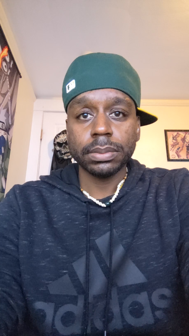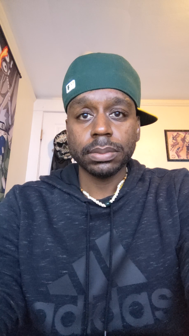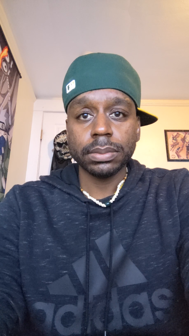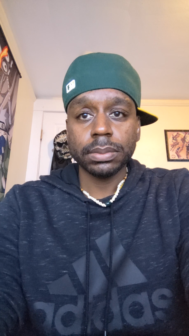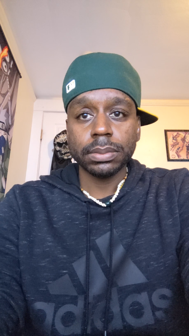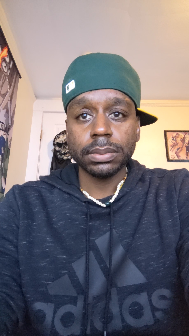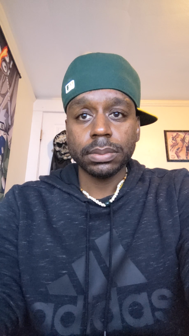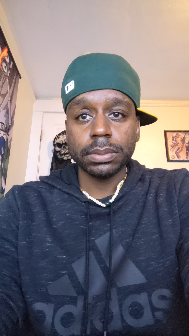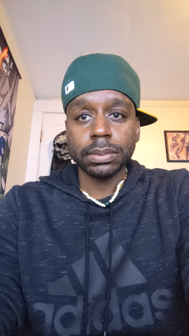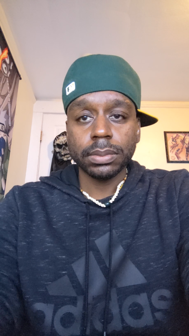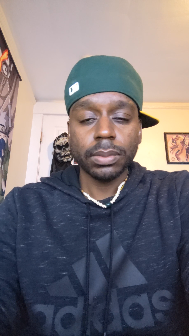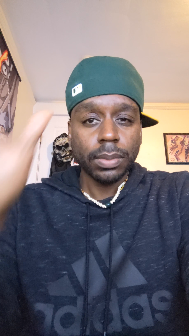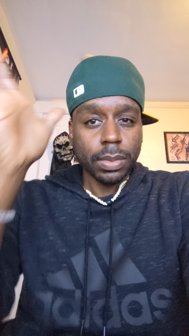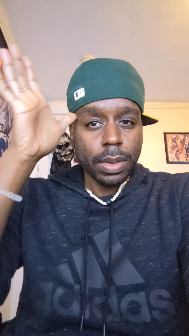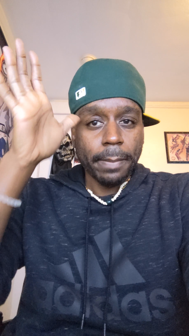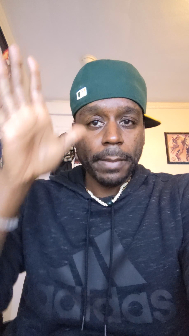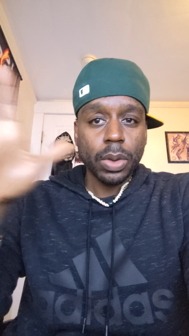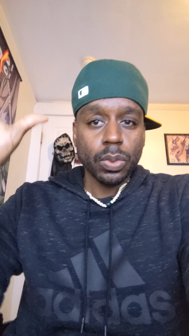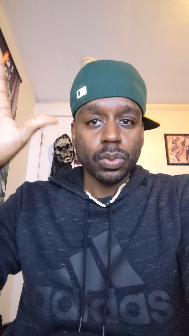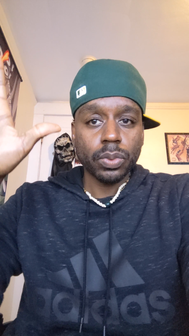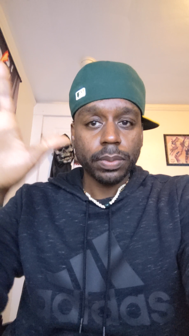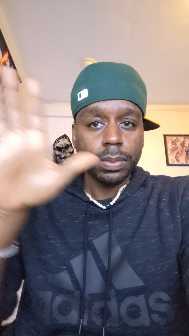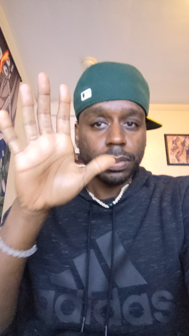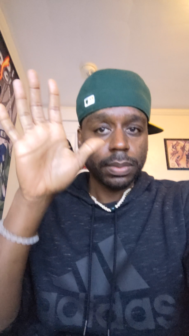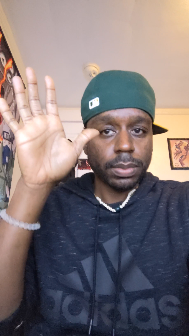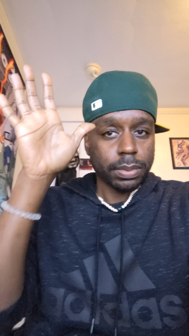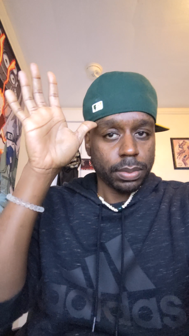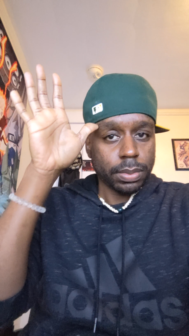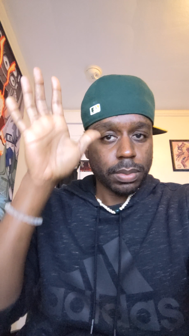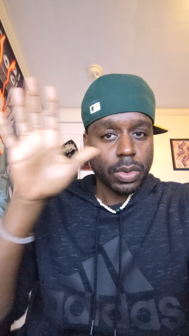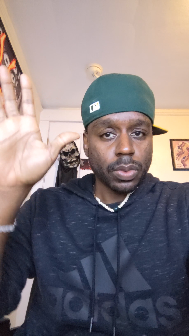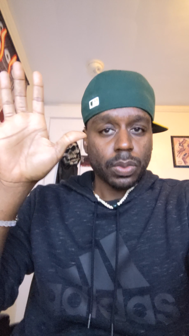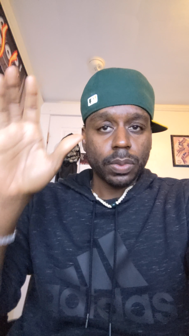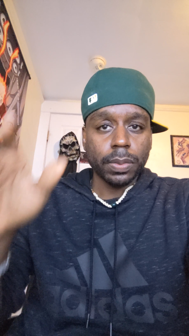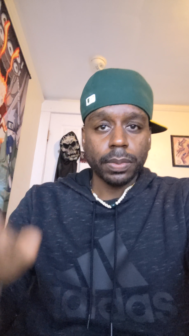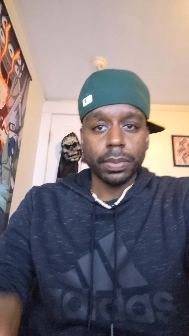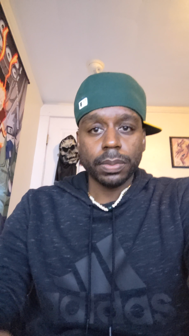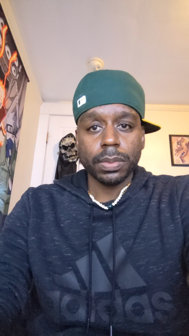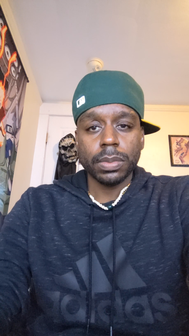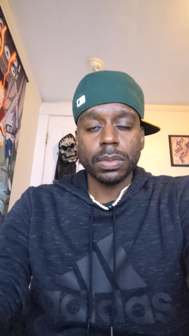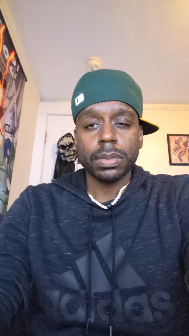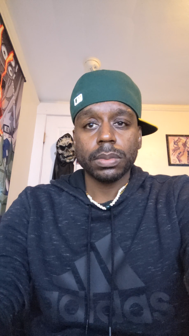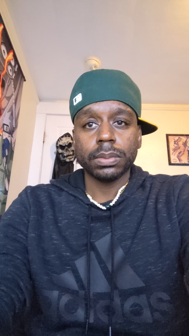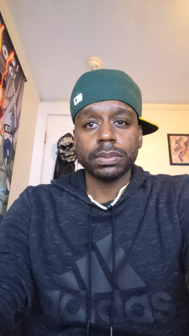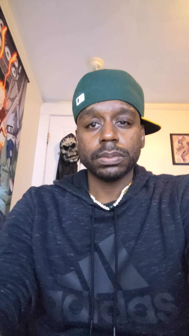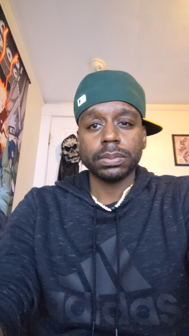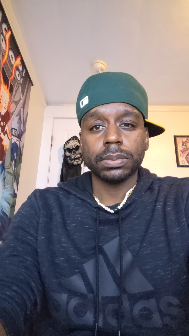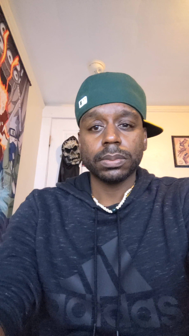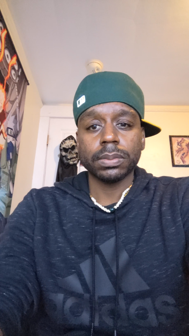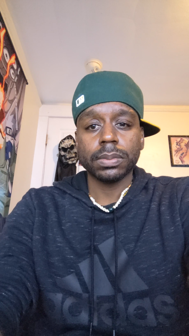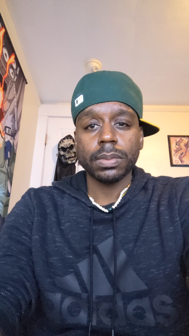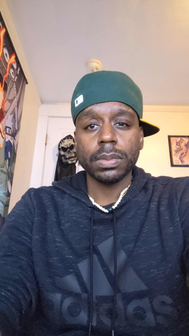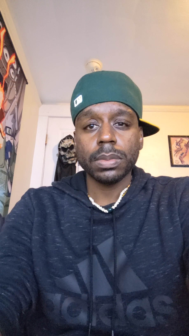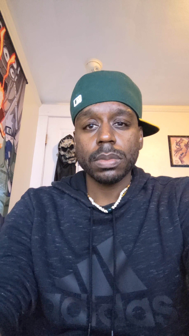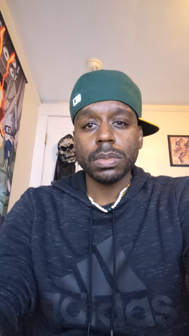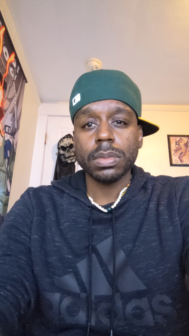moose